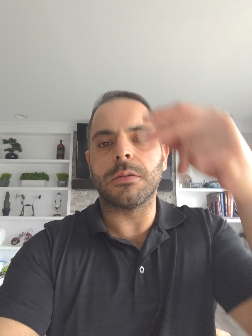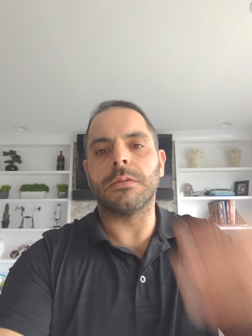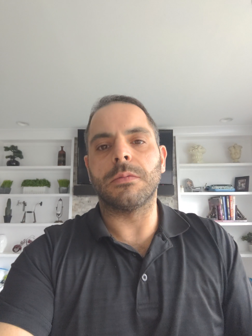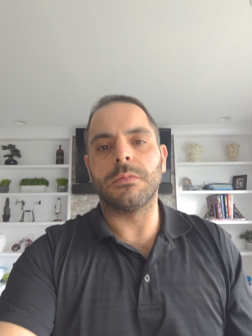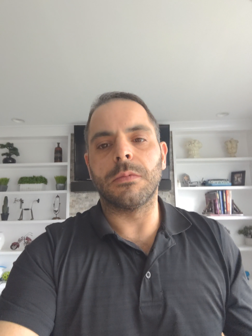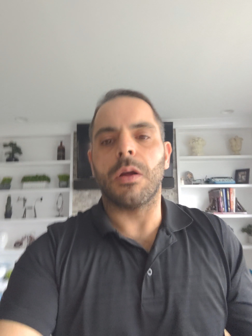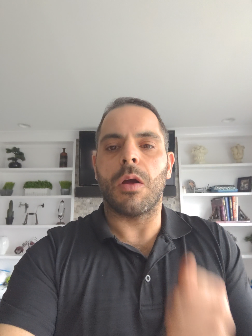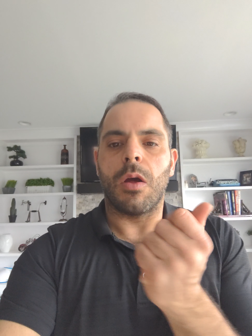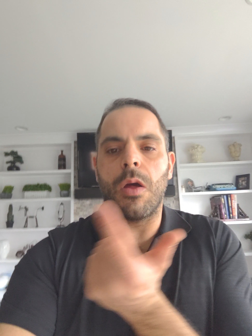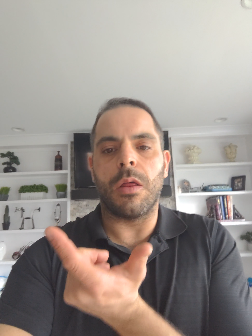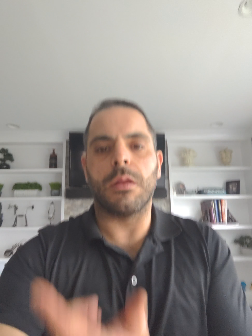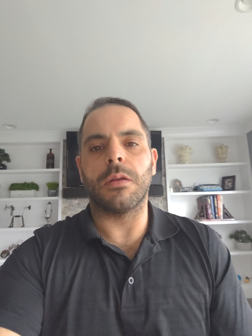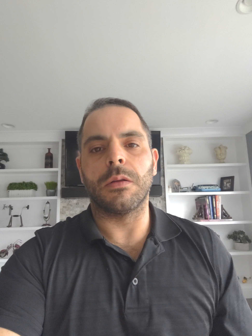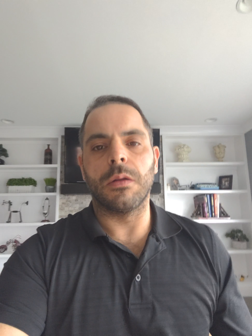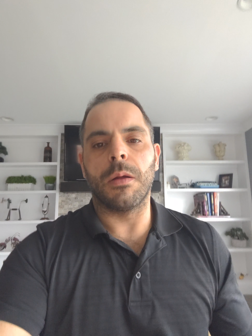all